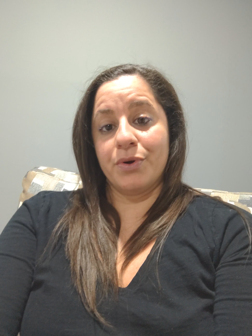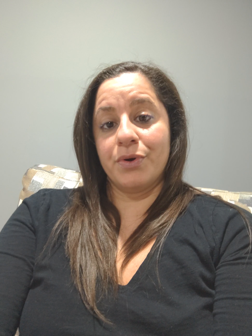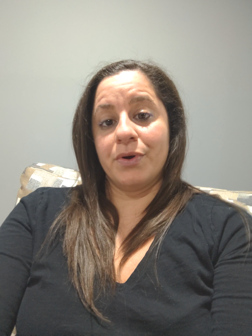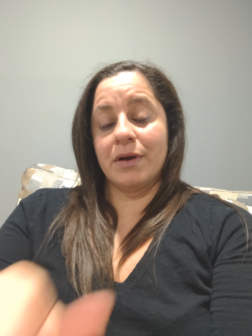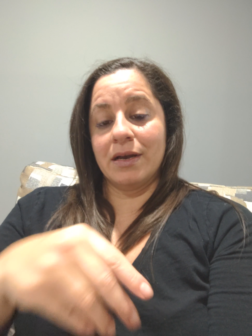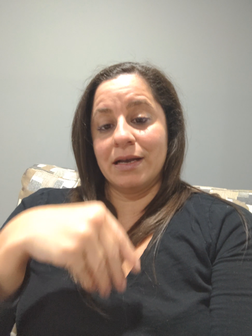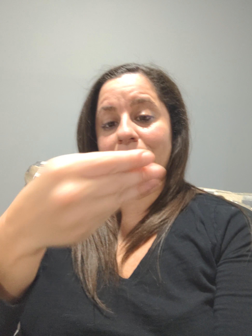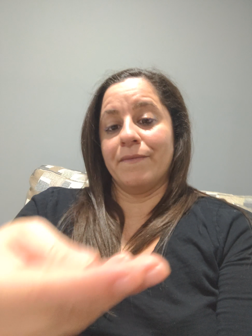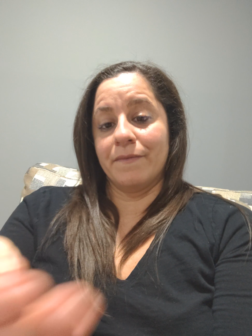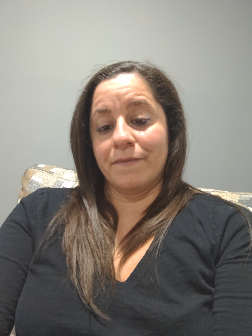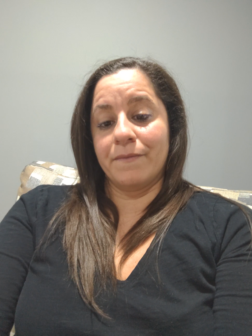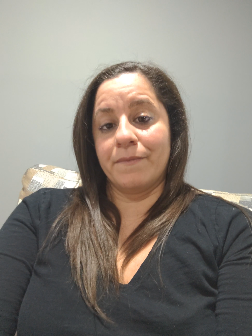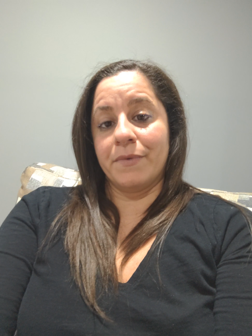give